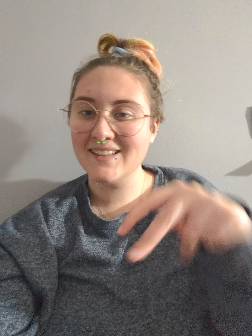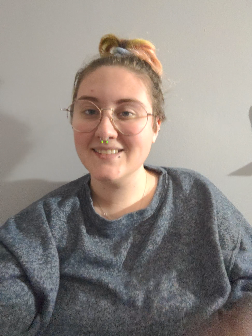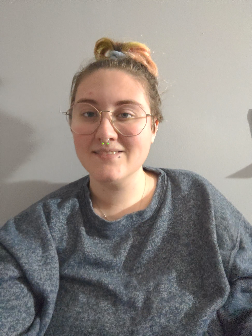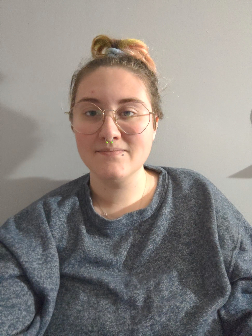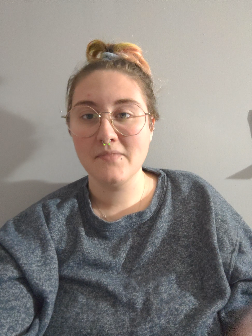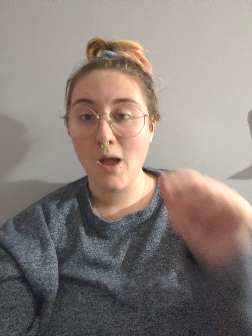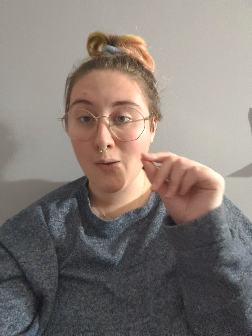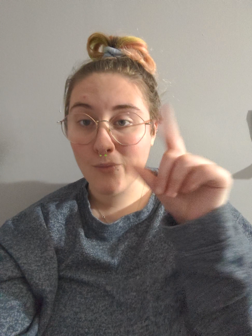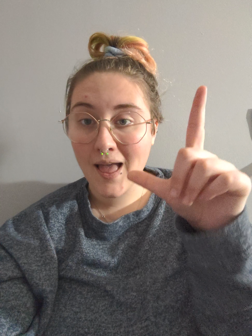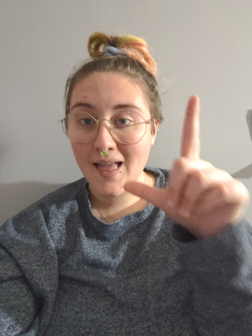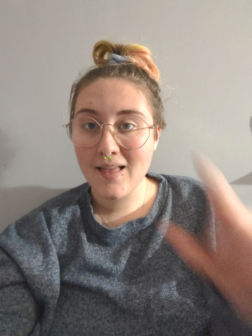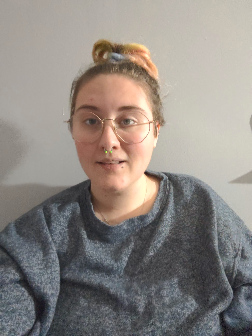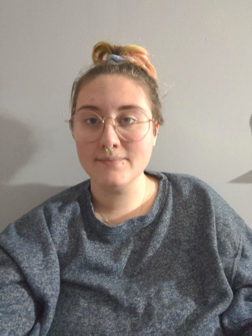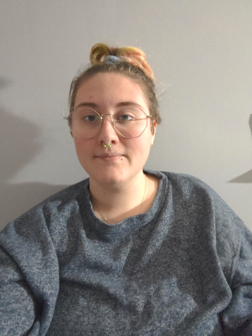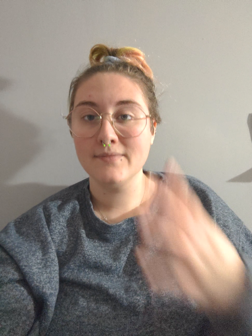awake